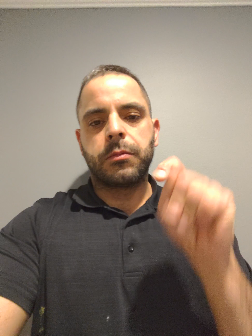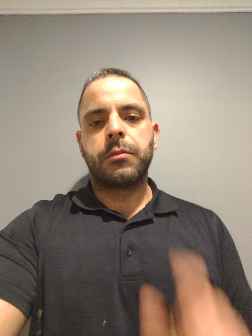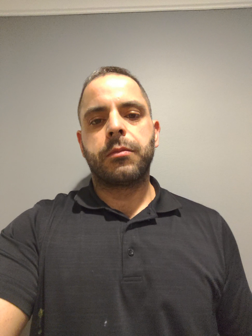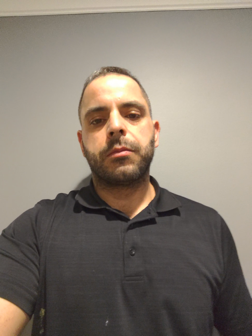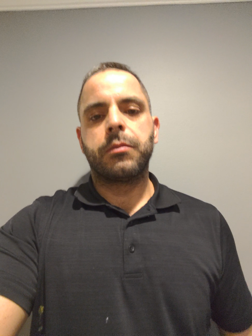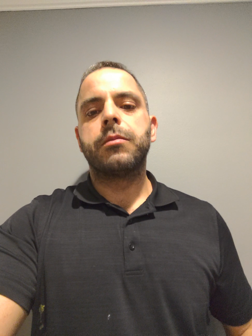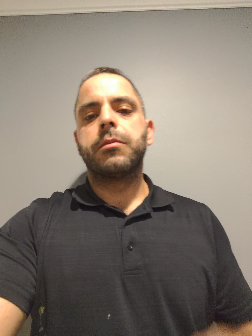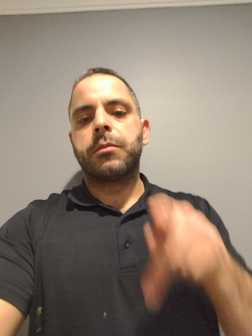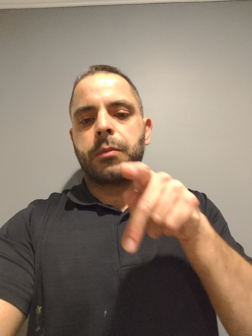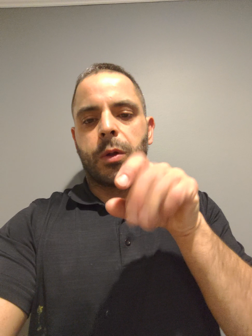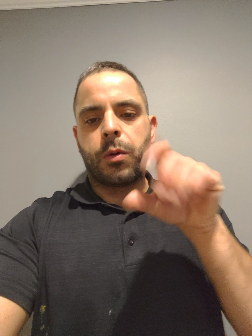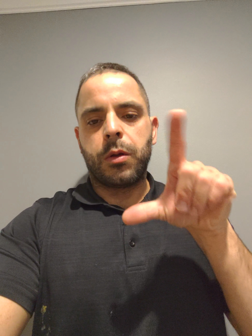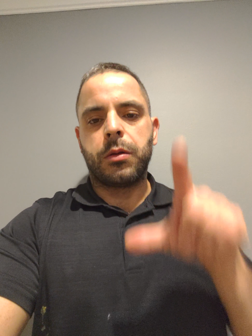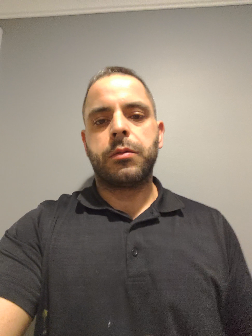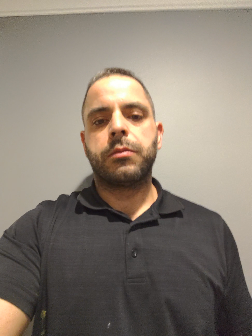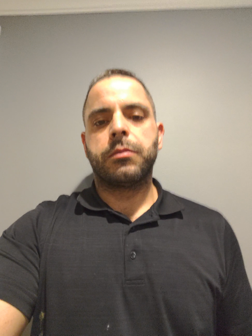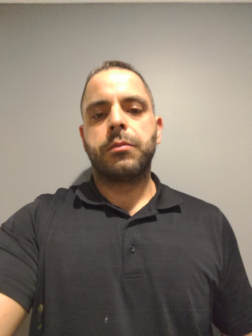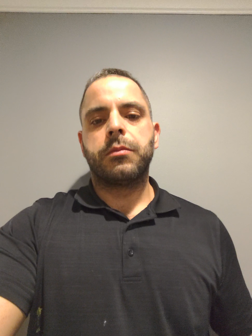pool